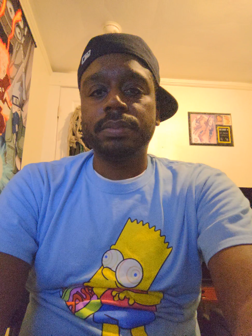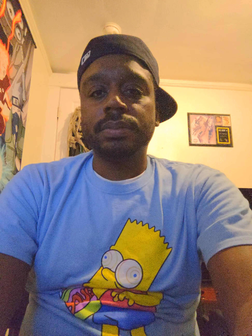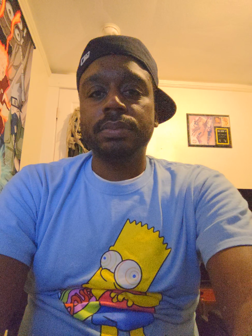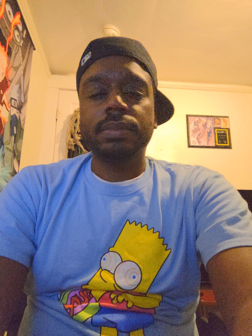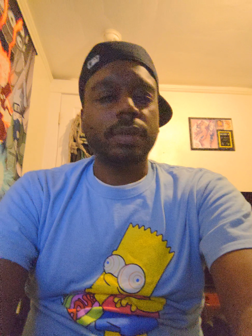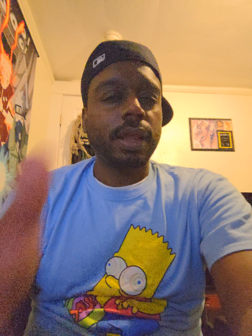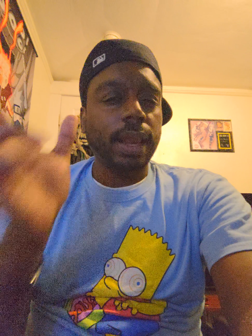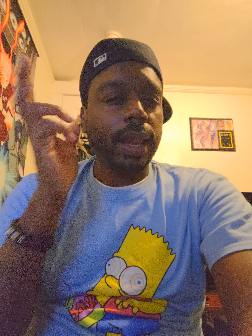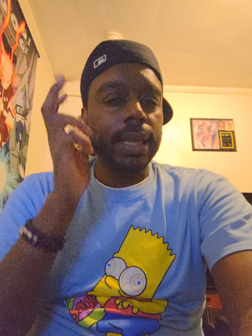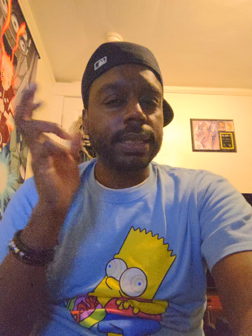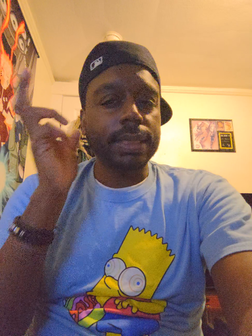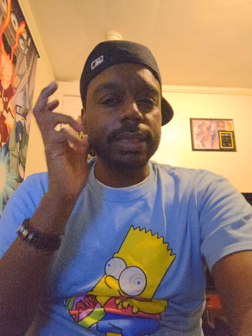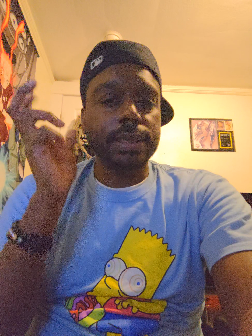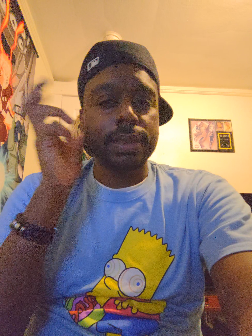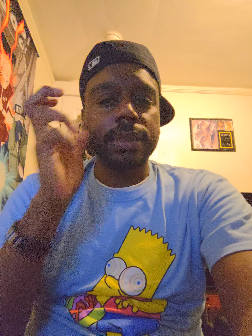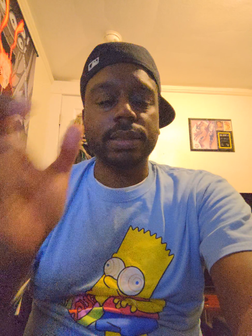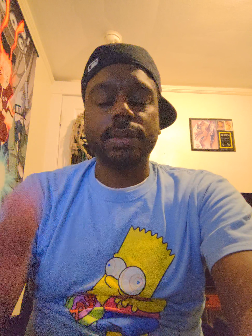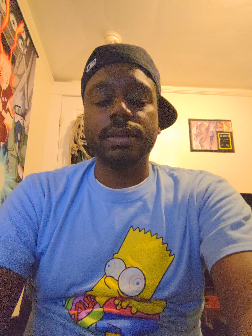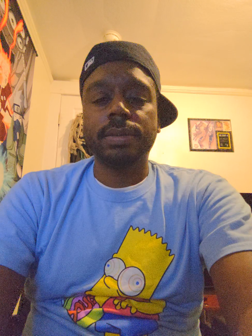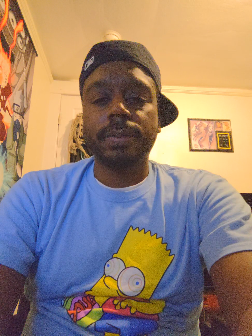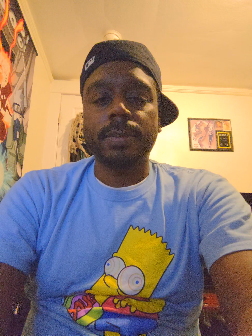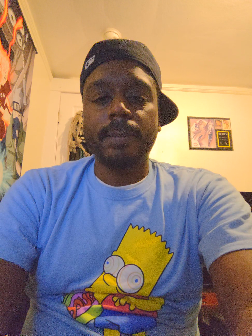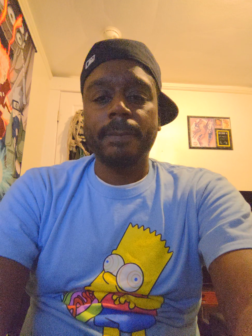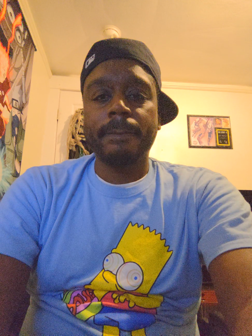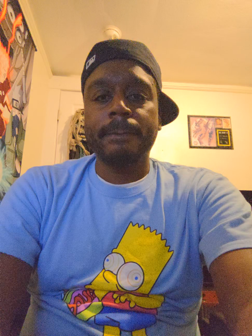listen